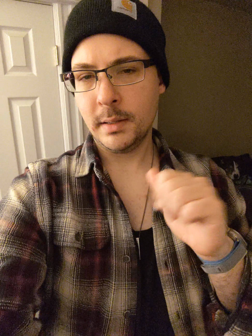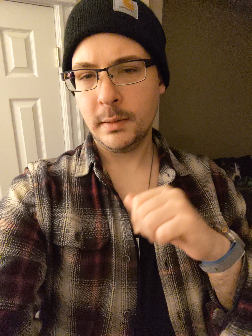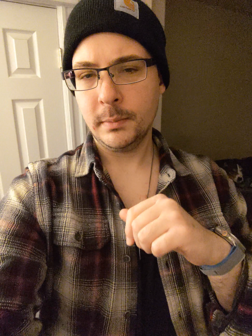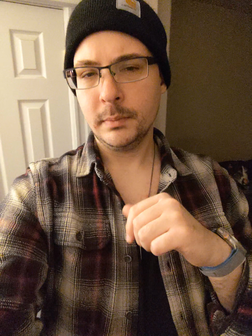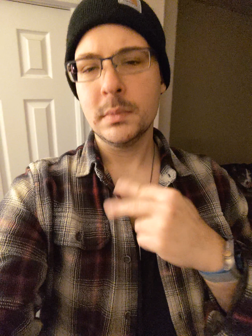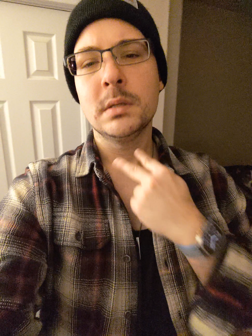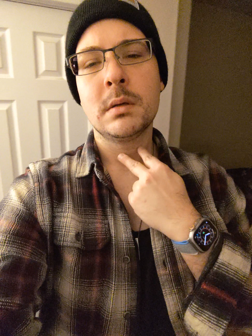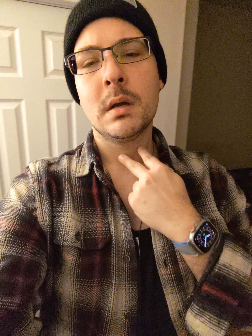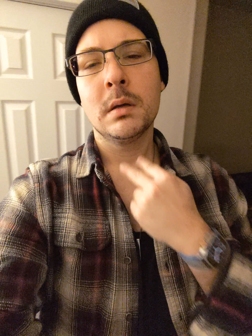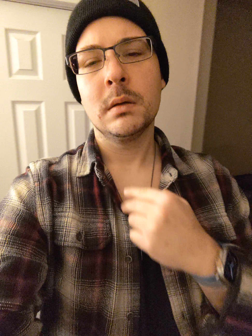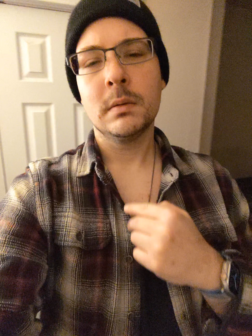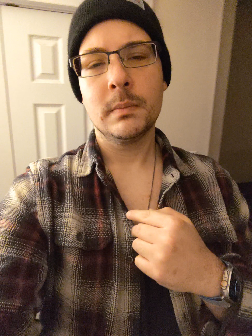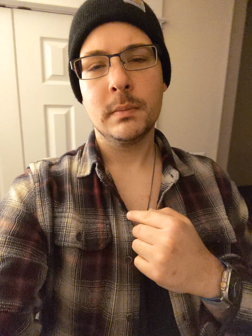stuck